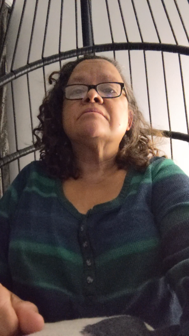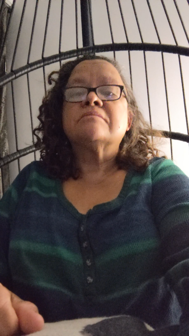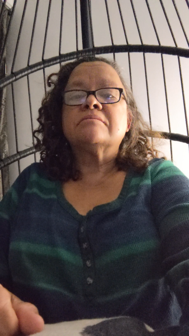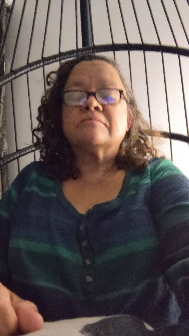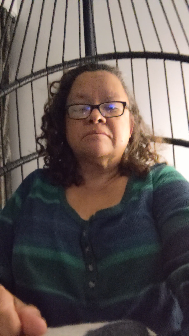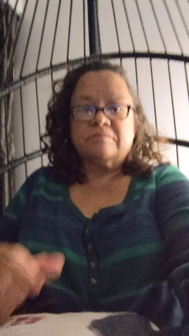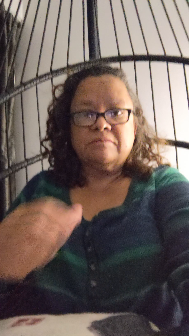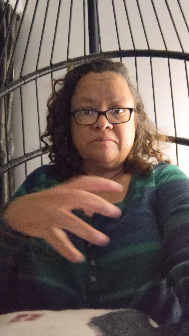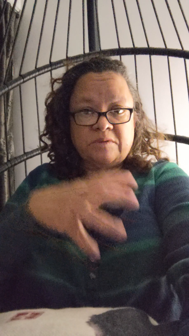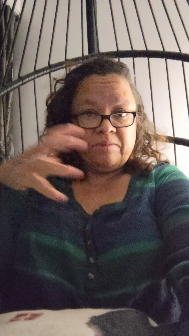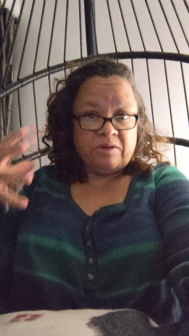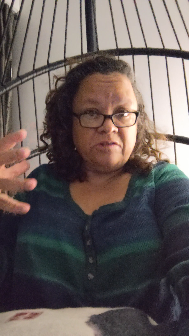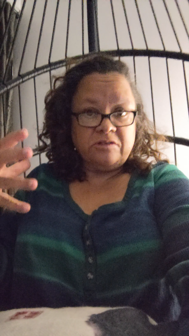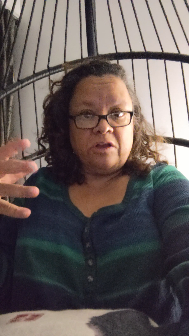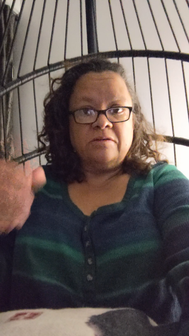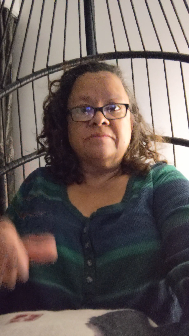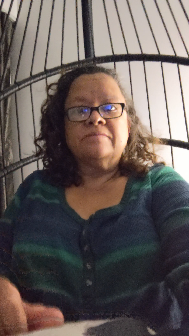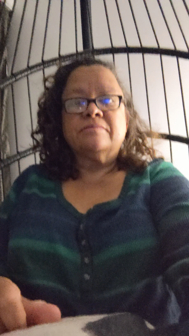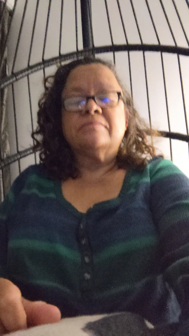much